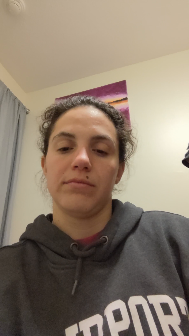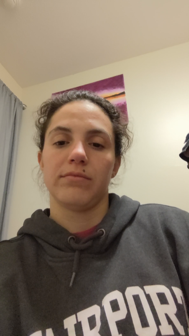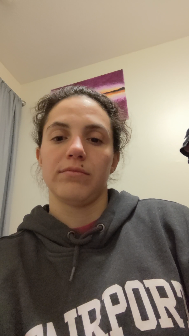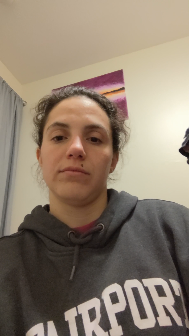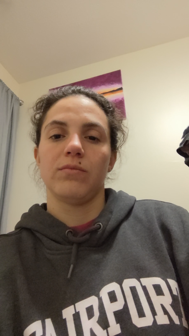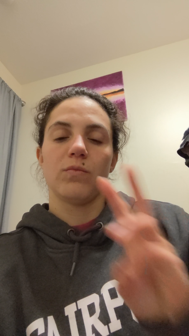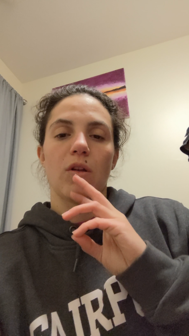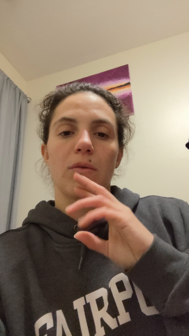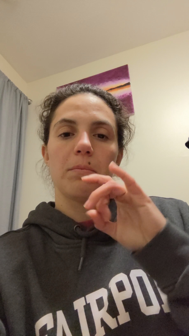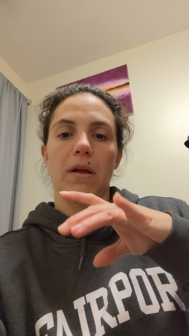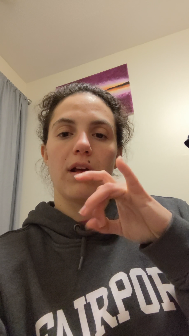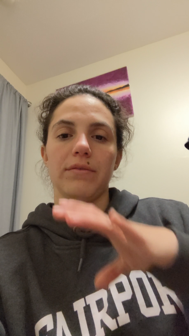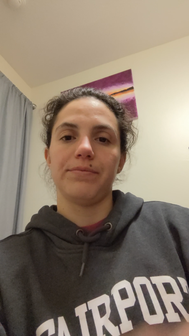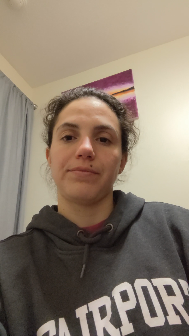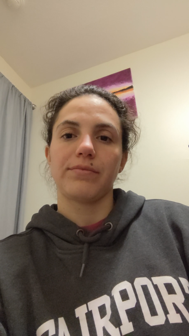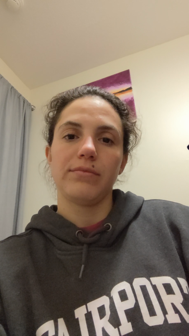melon